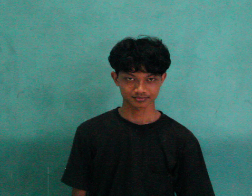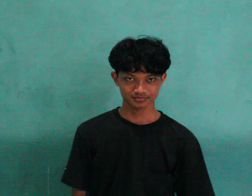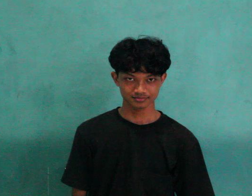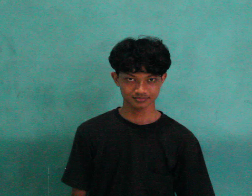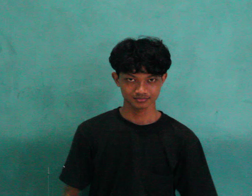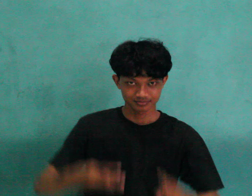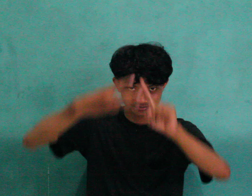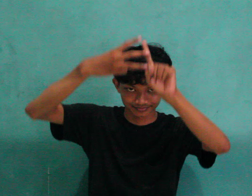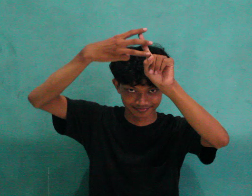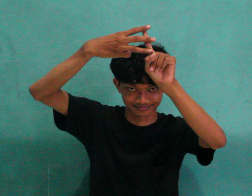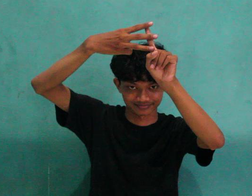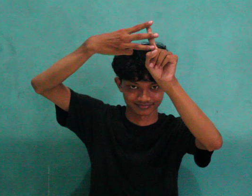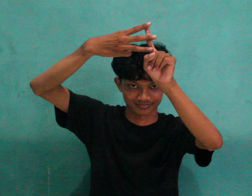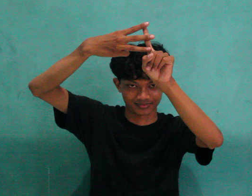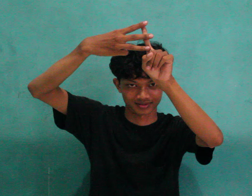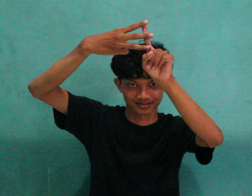B